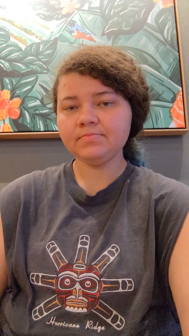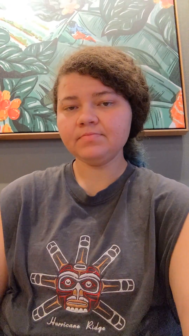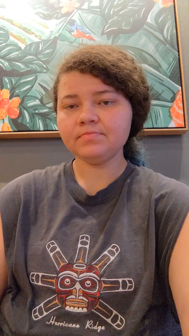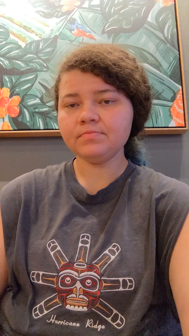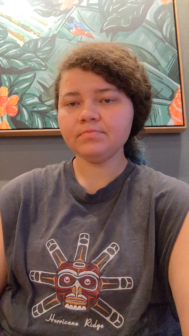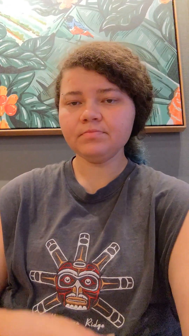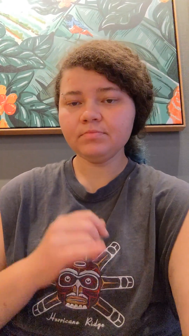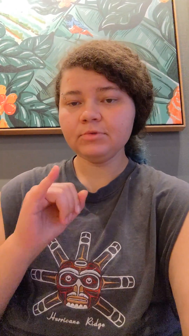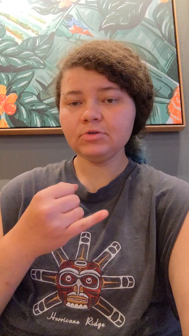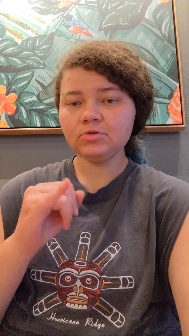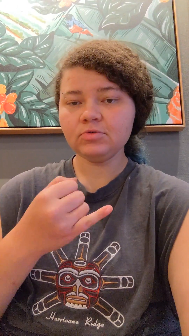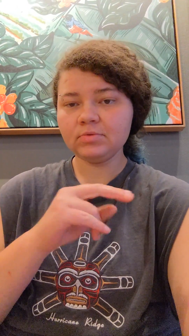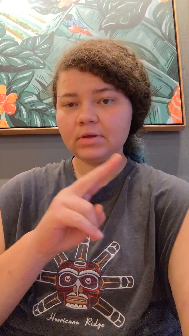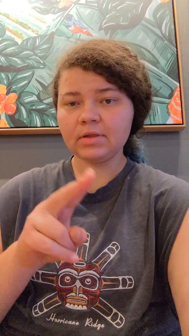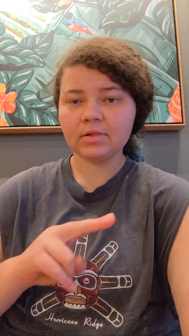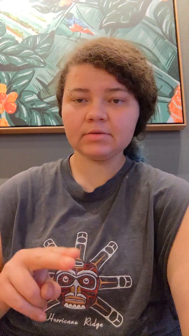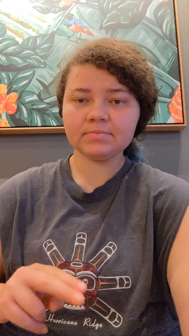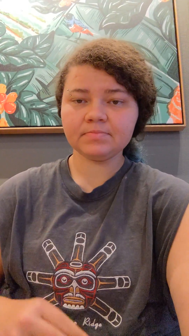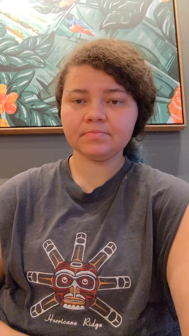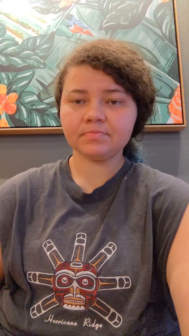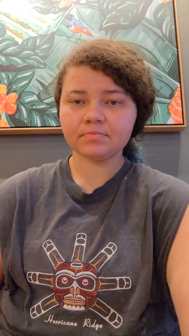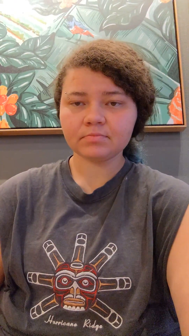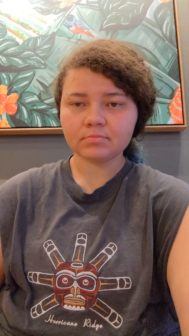jelly